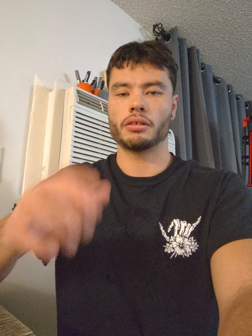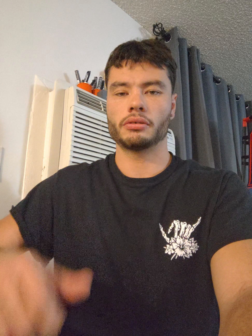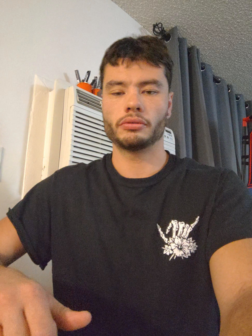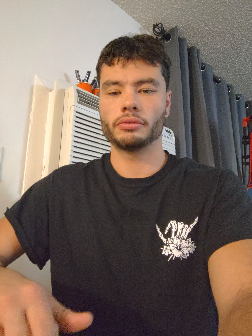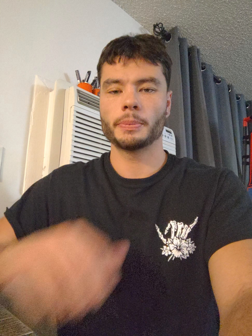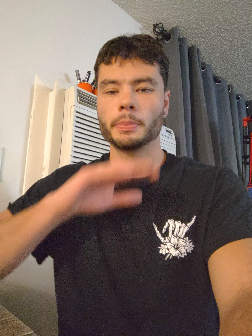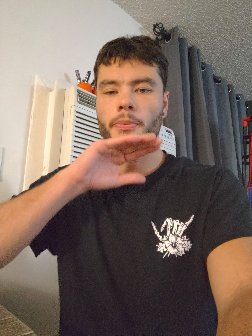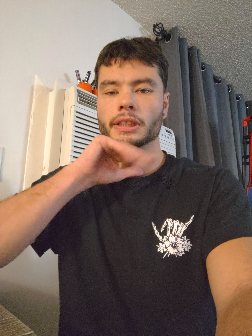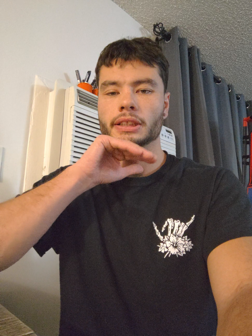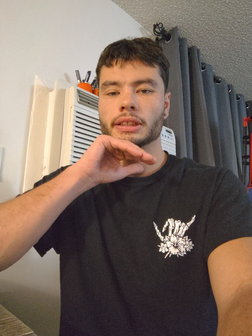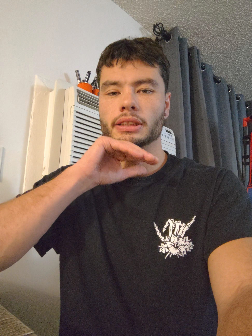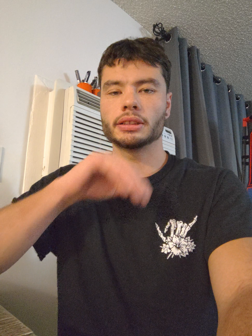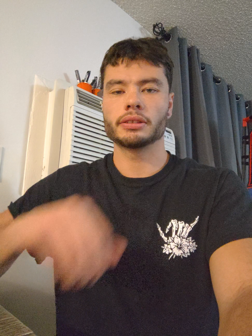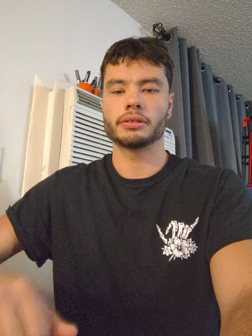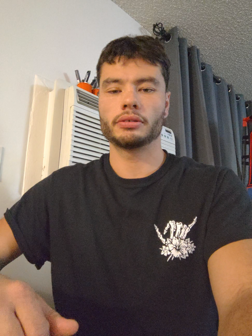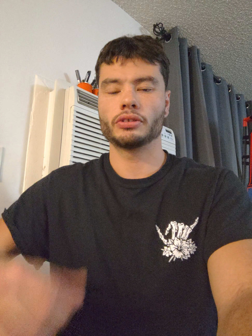pig